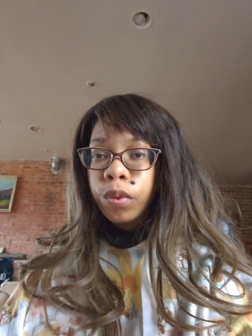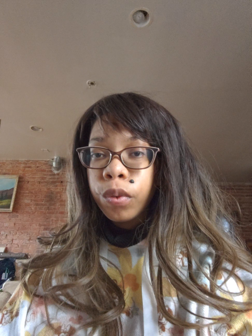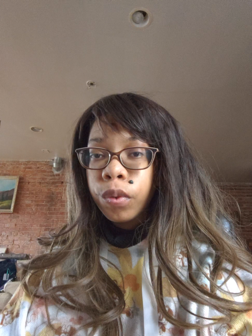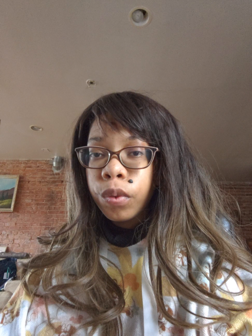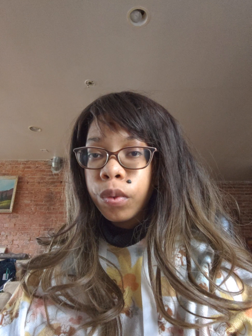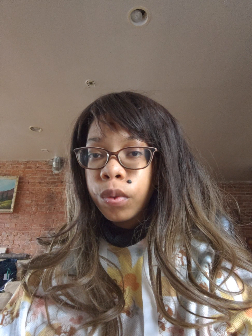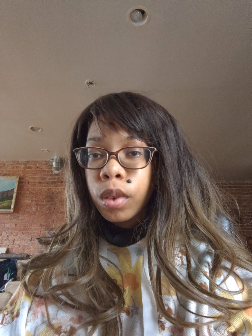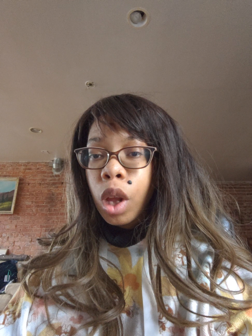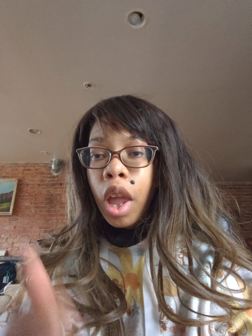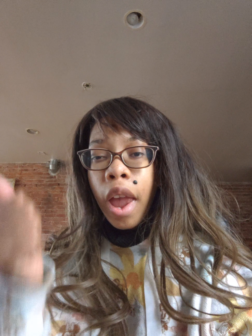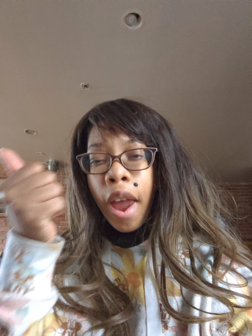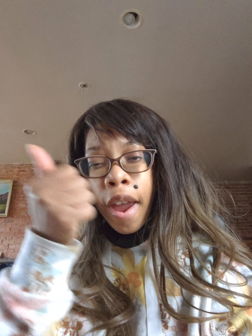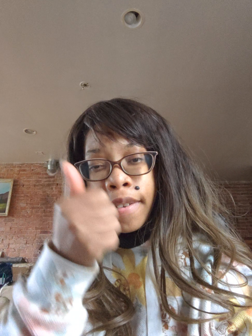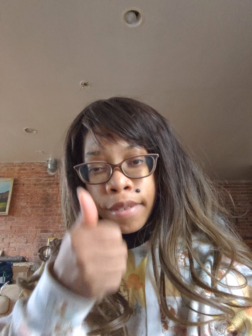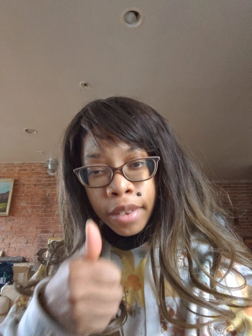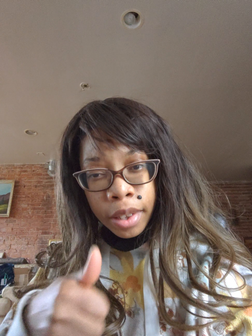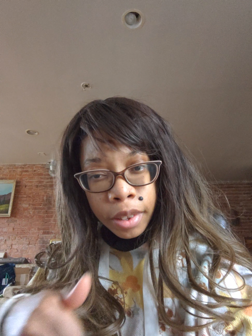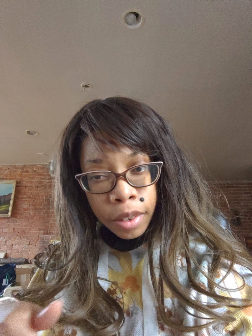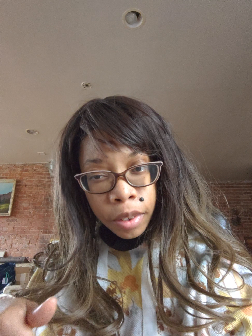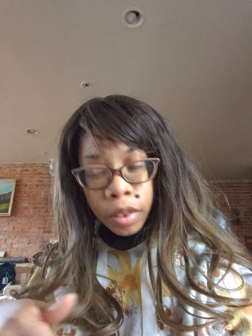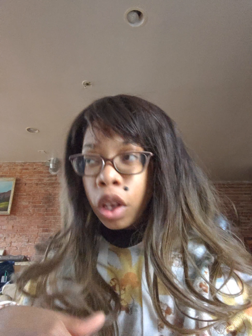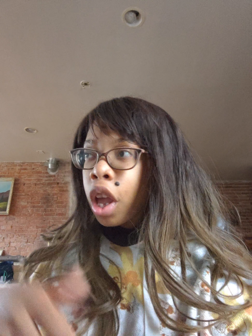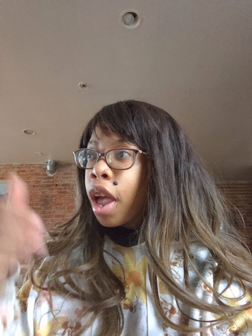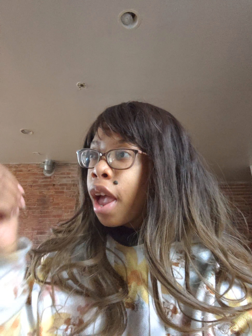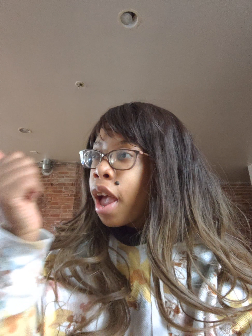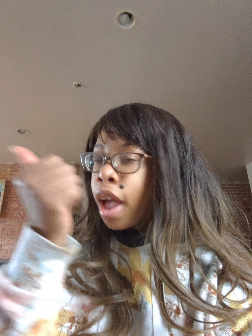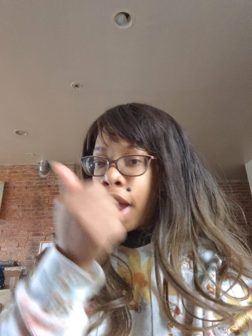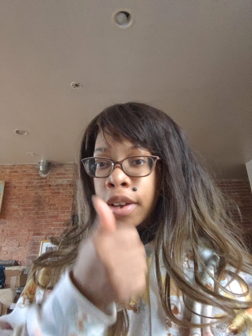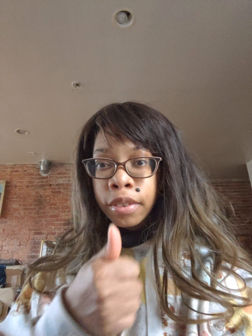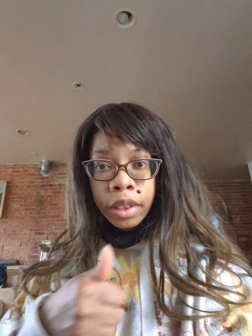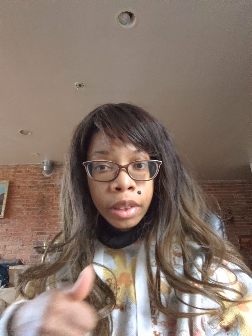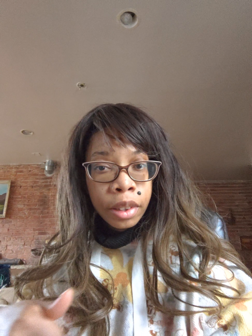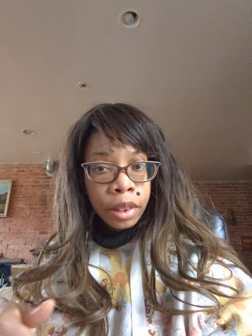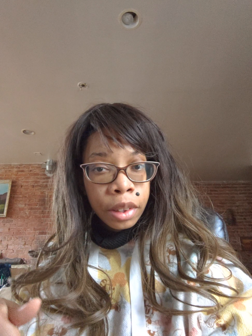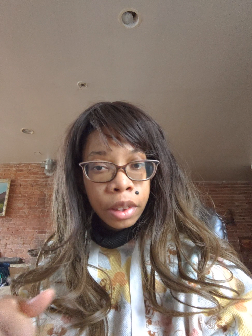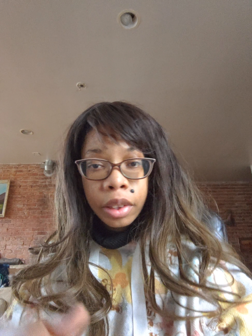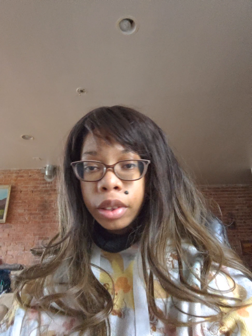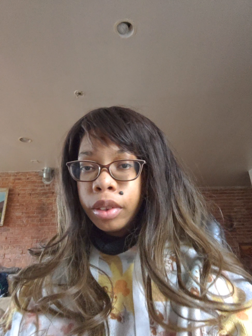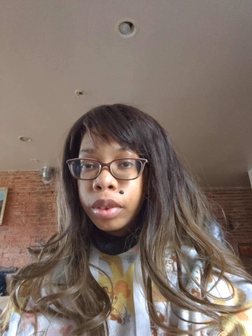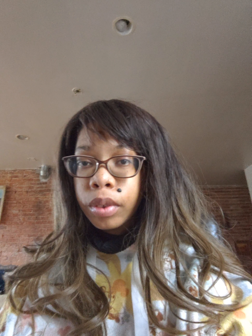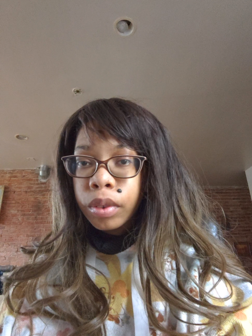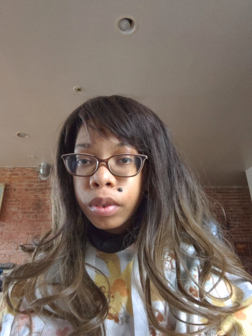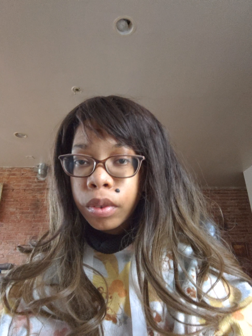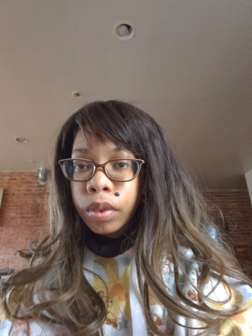every